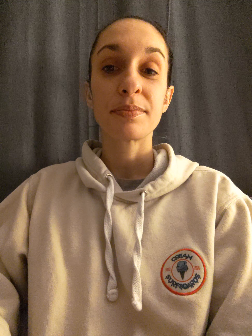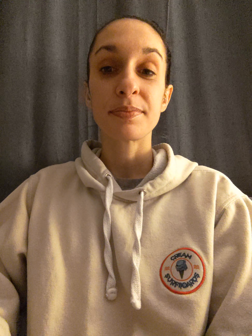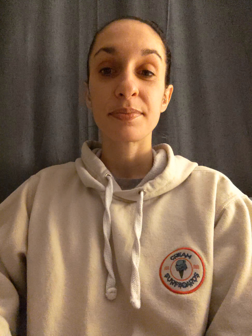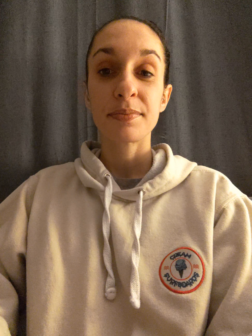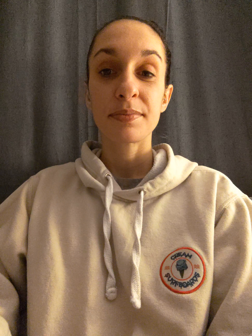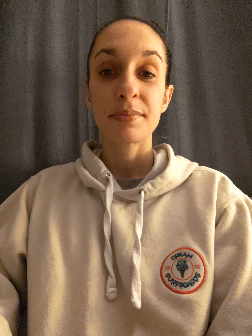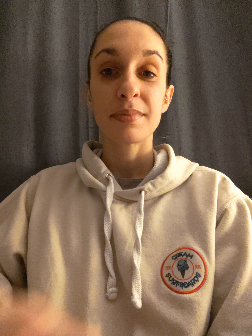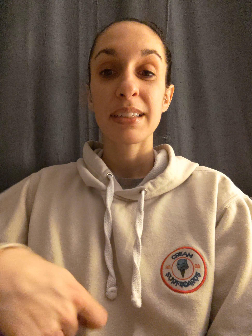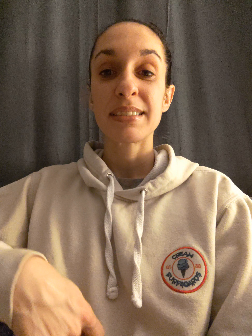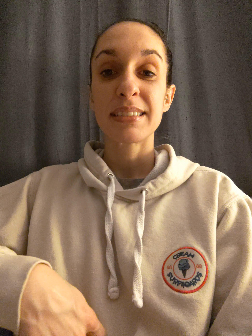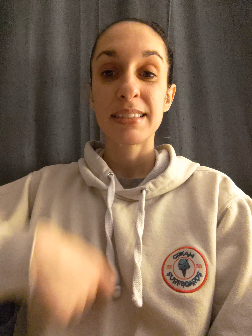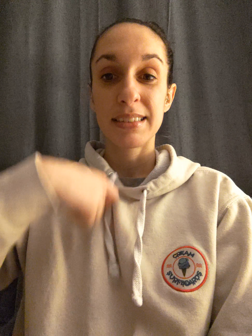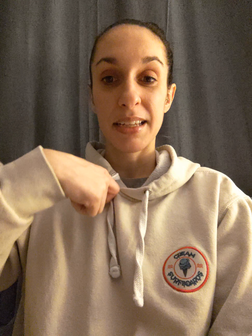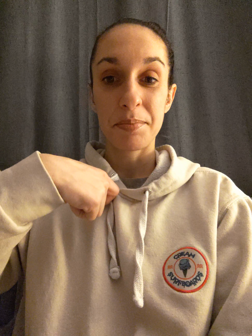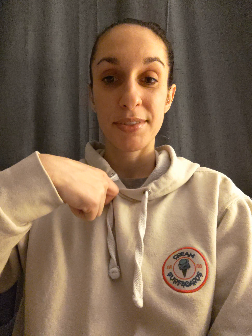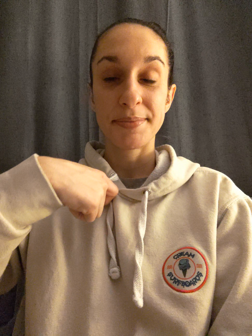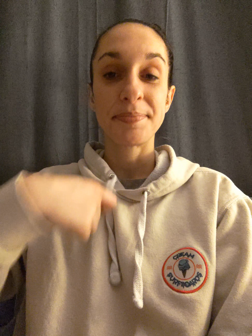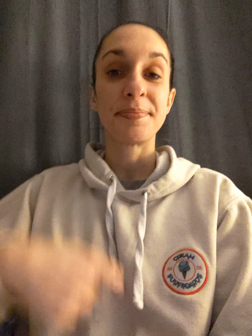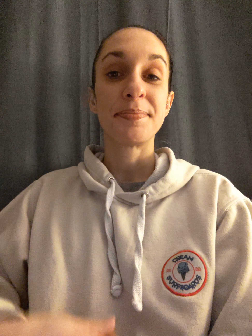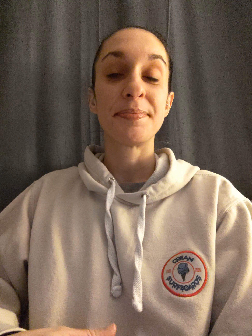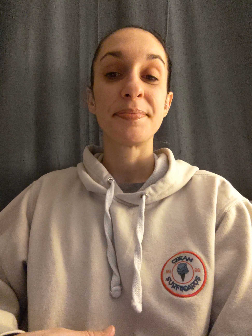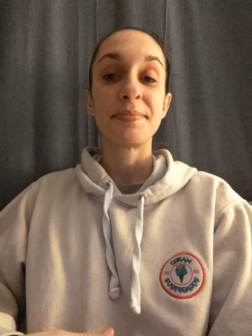zipper